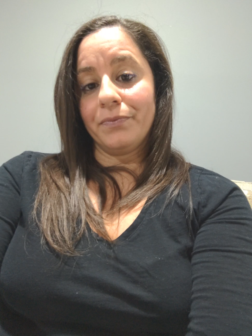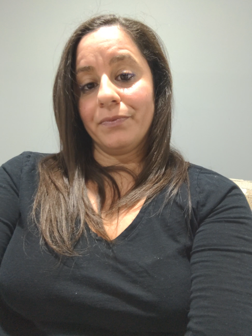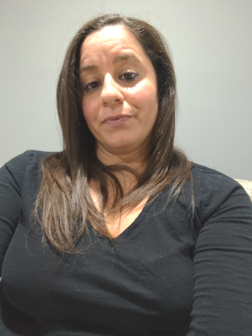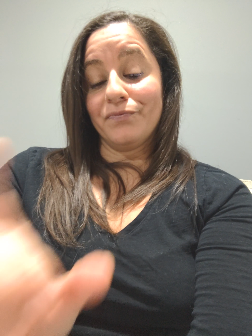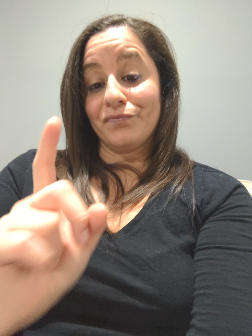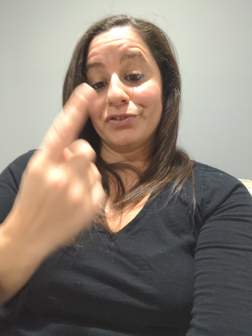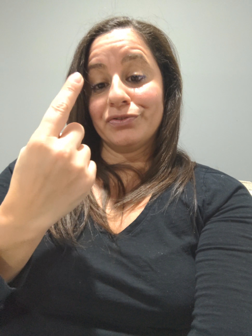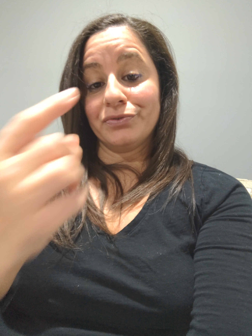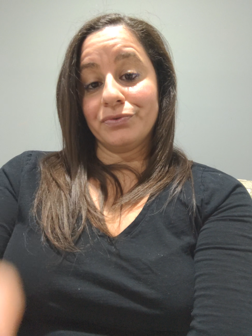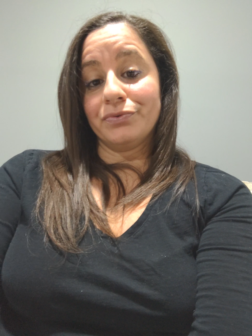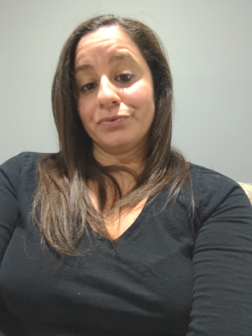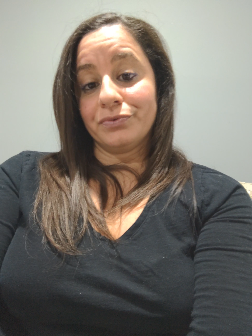first